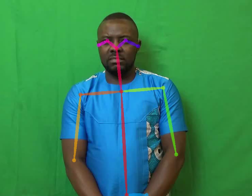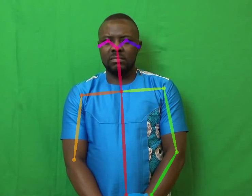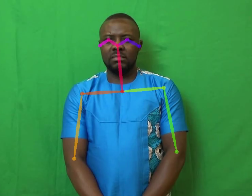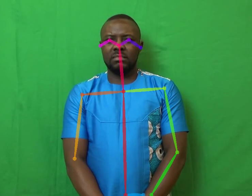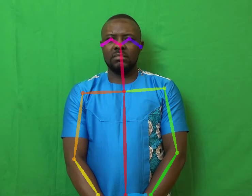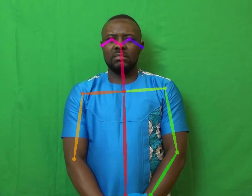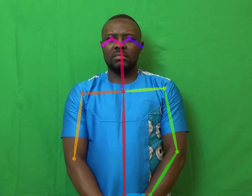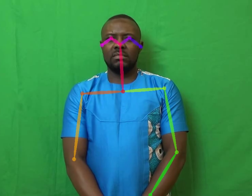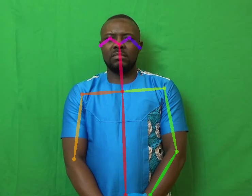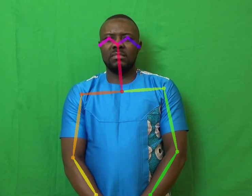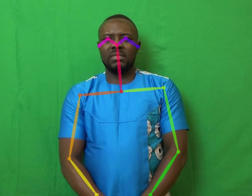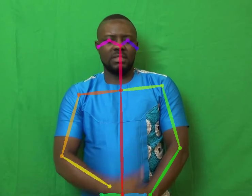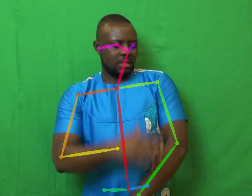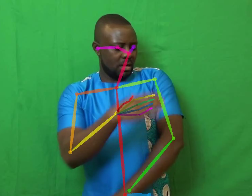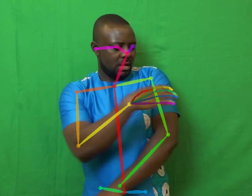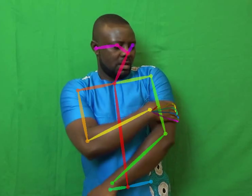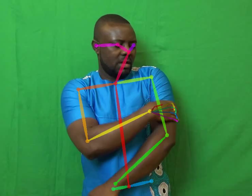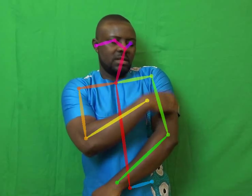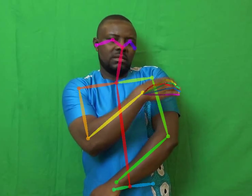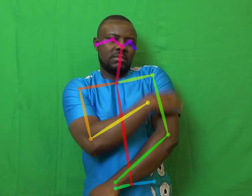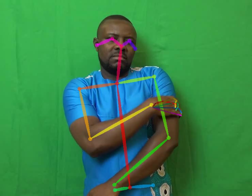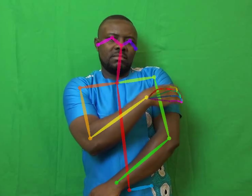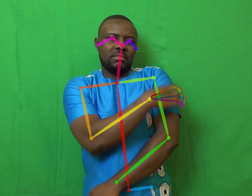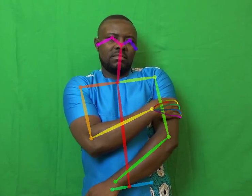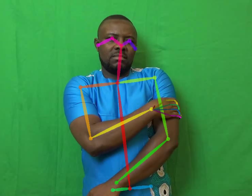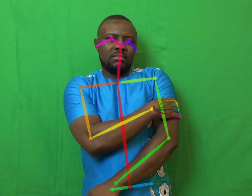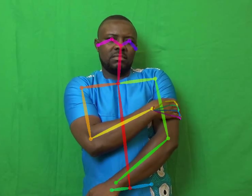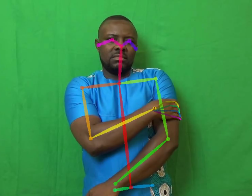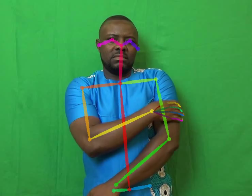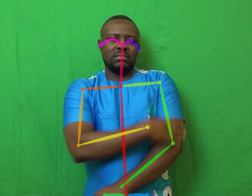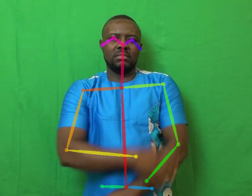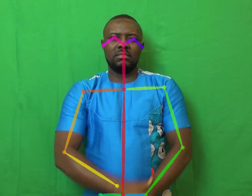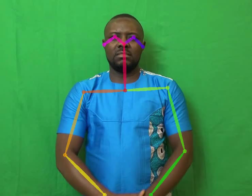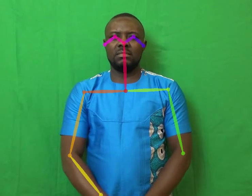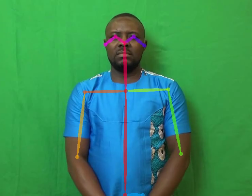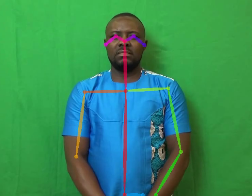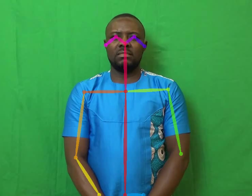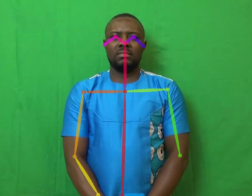captain